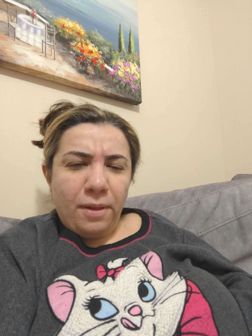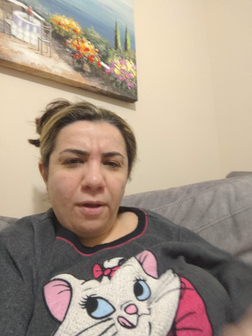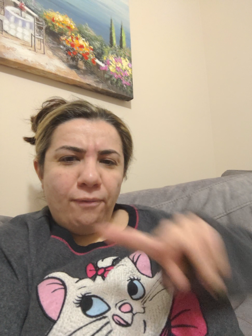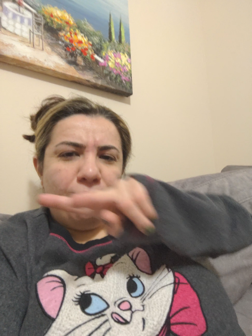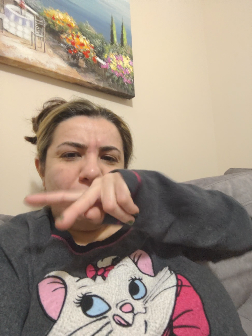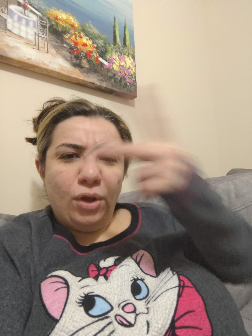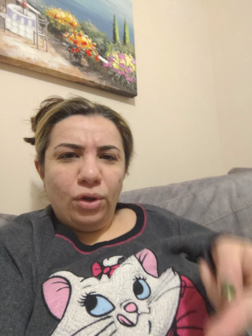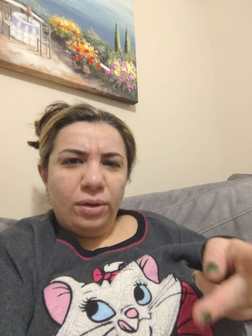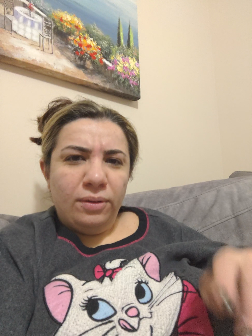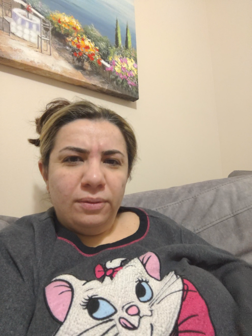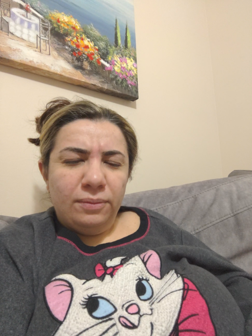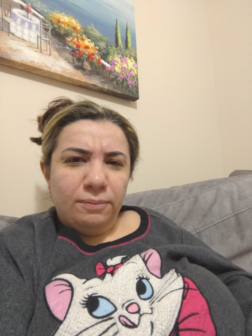fall